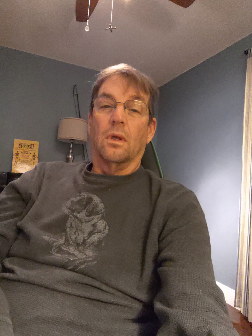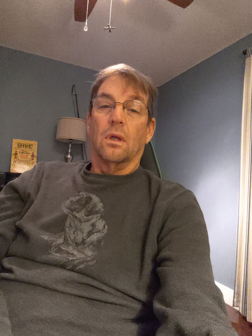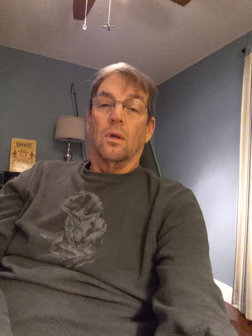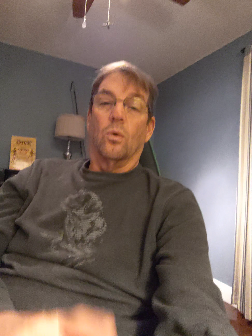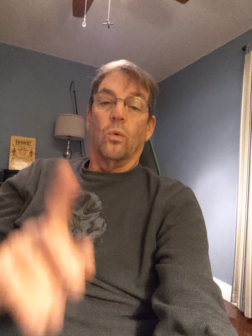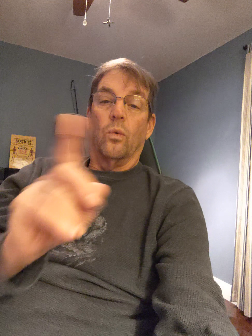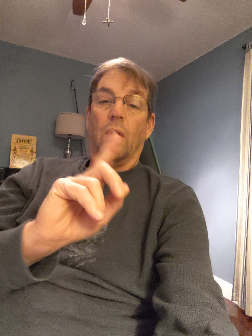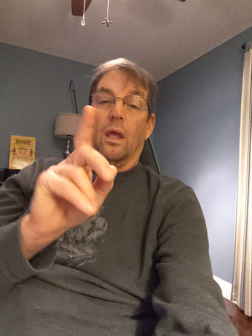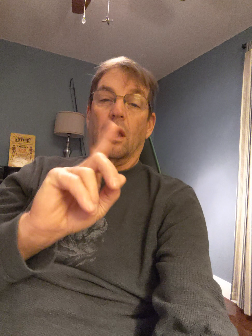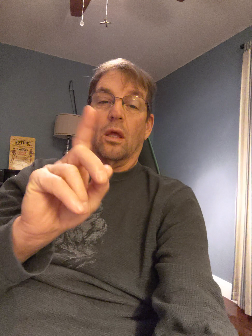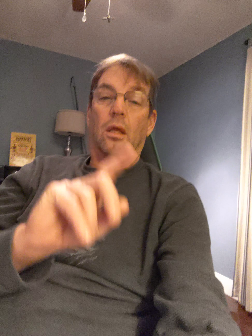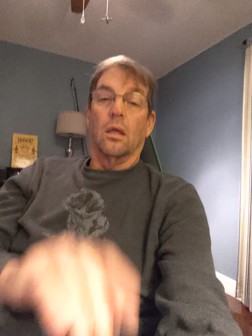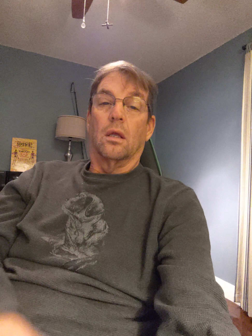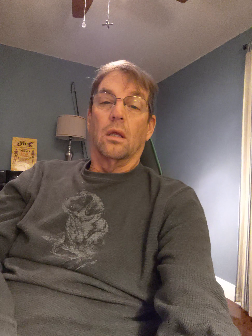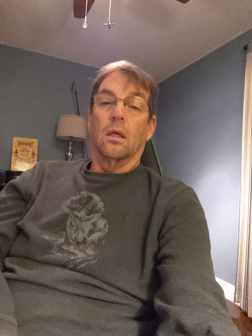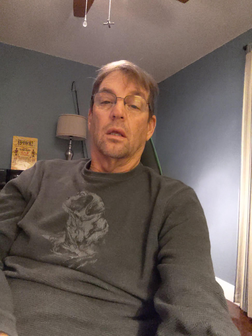where